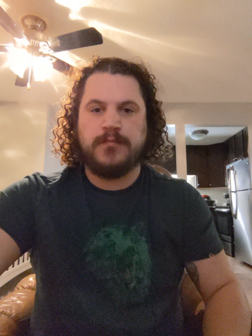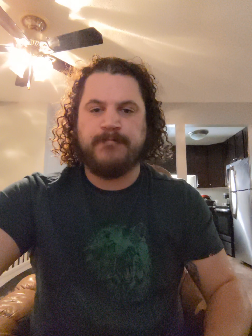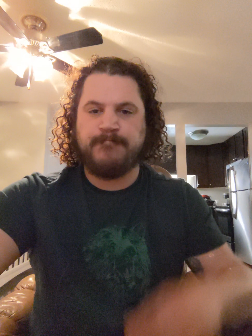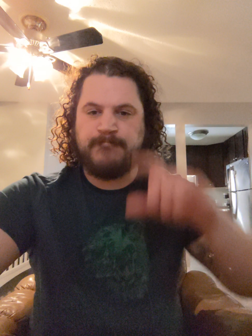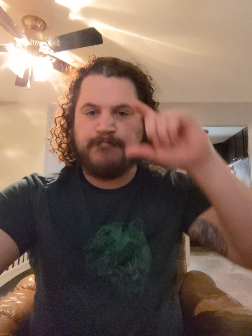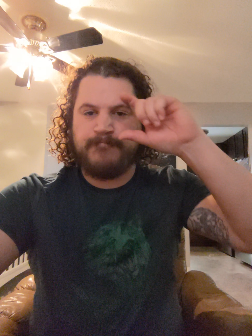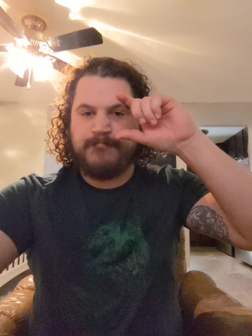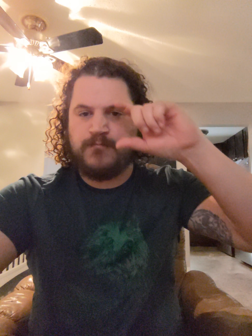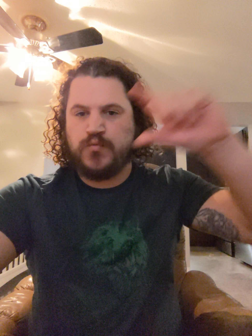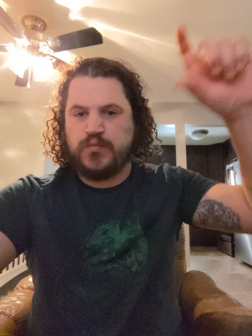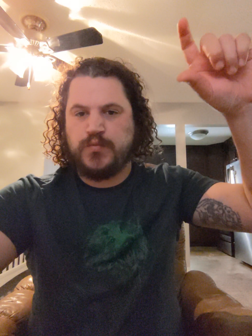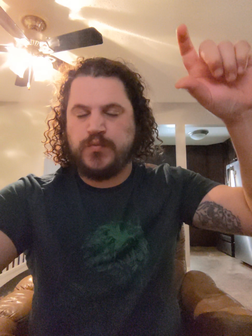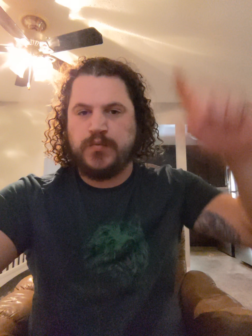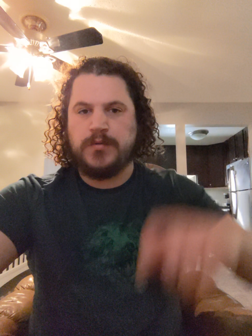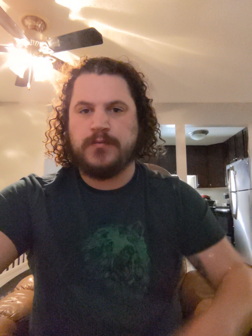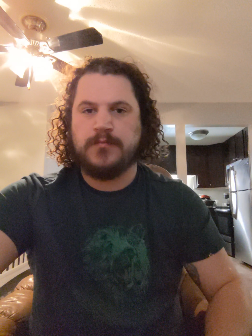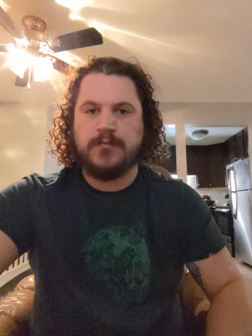moon